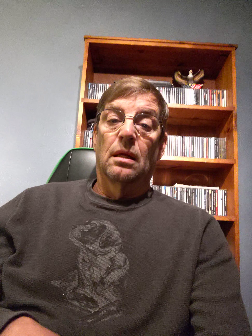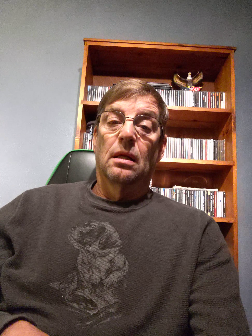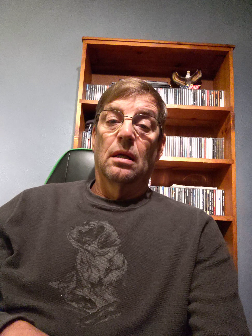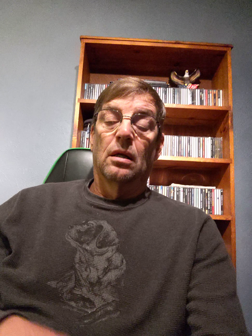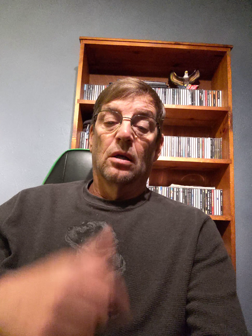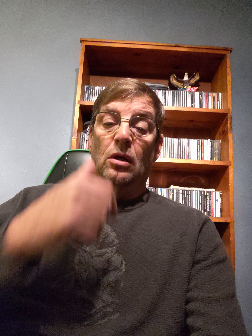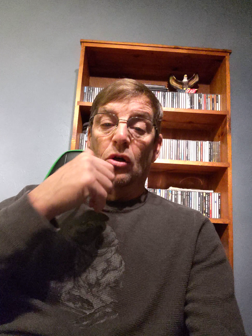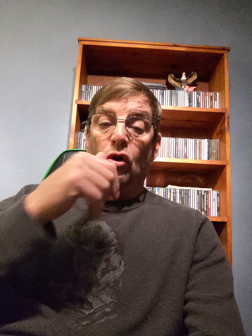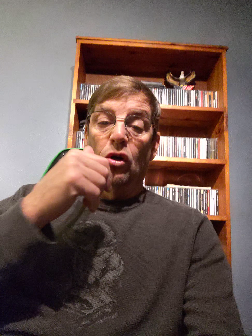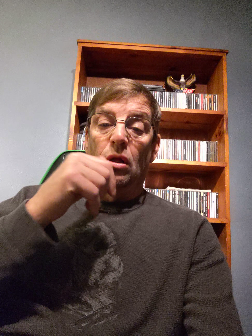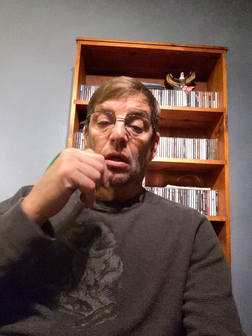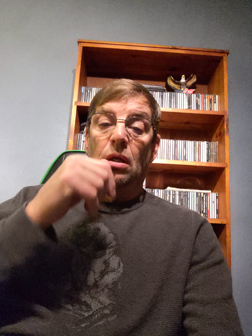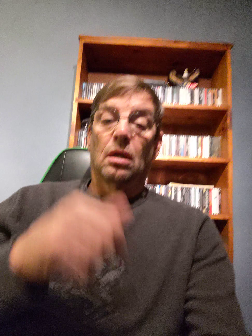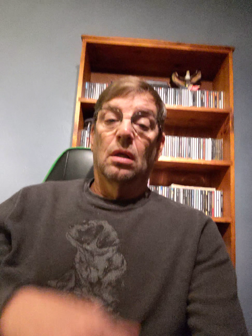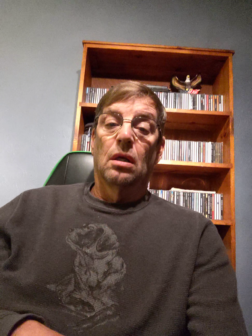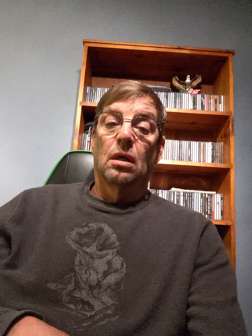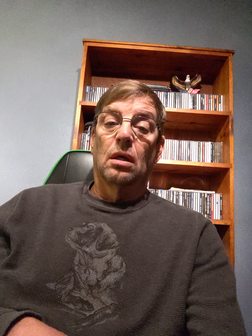girl